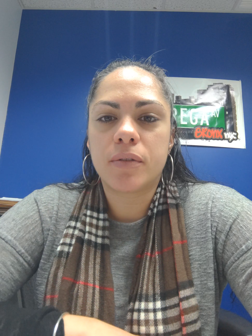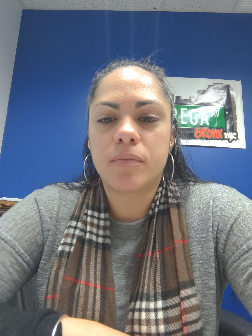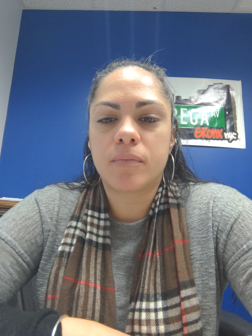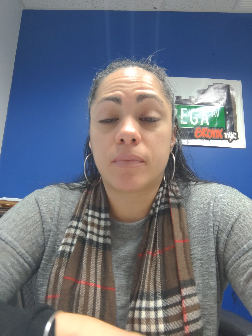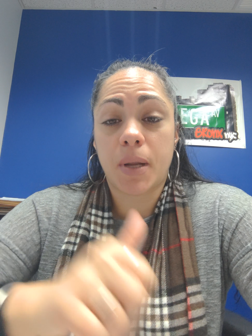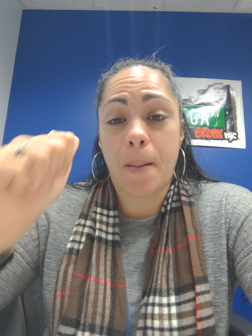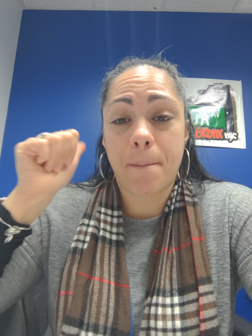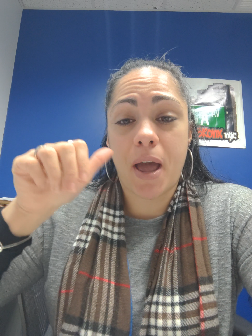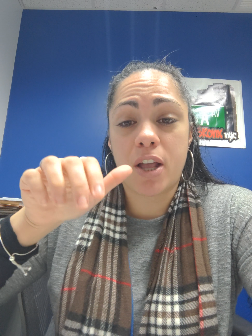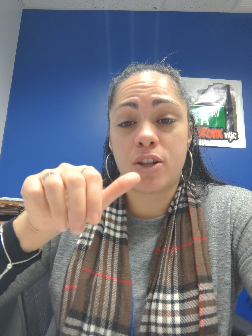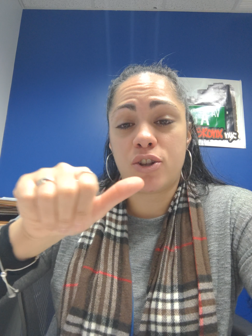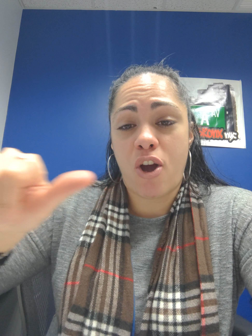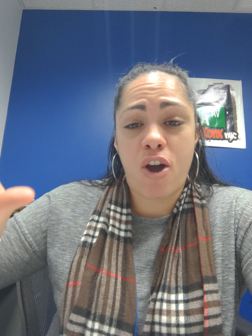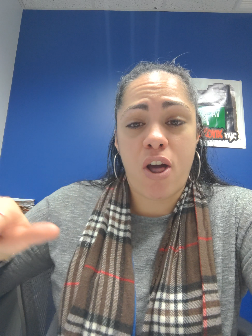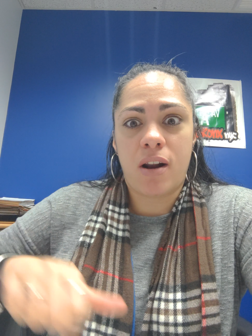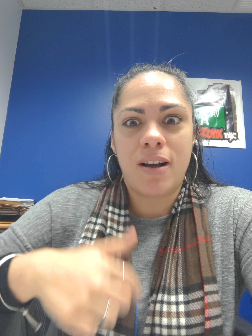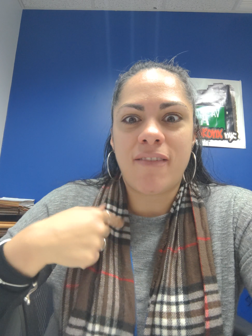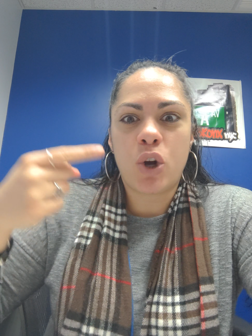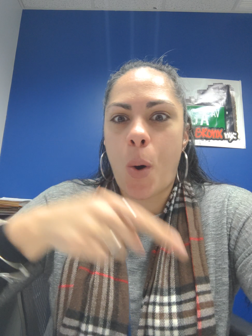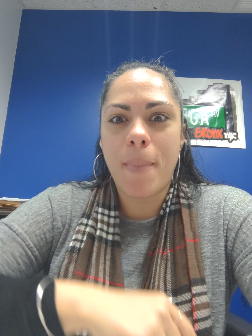backyard